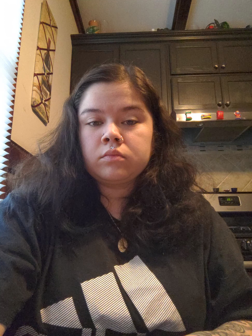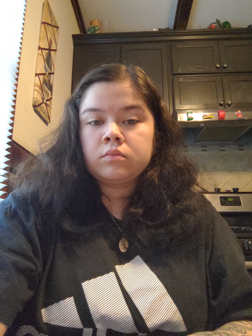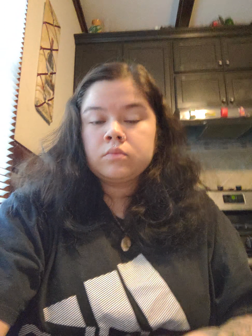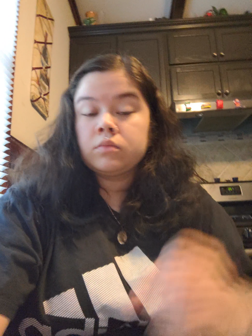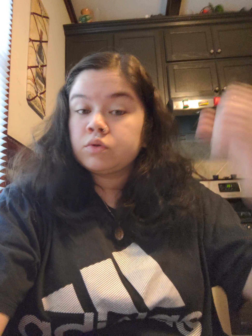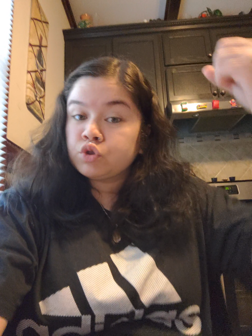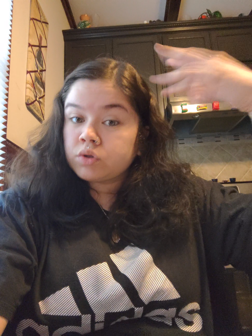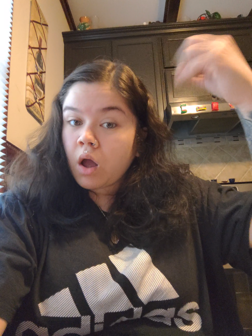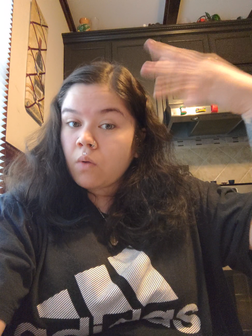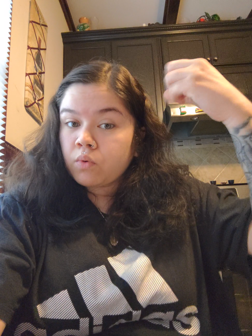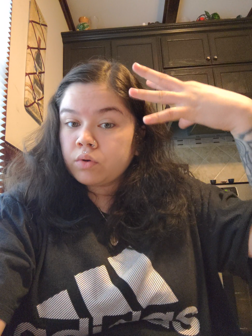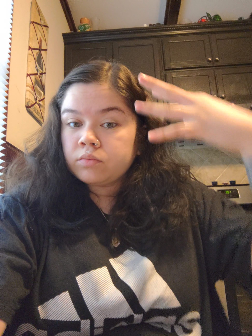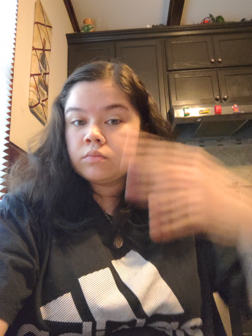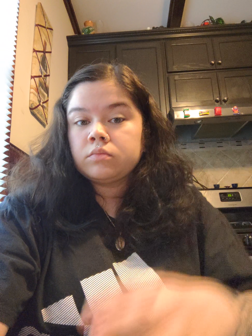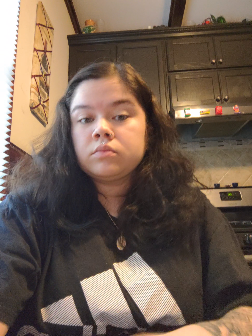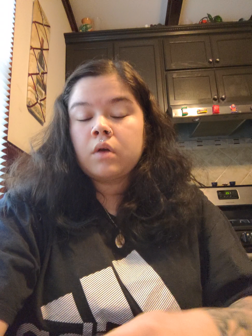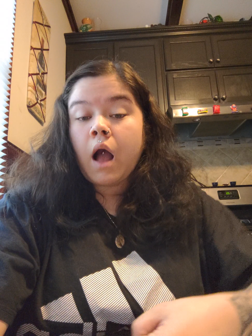shower